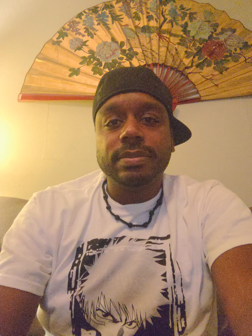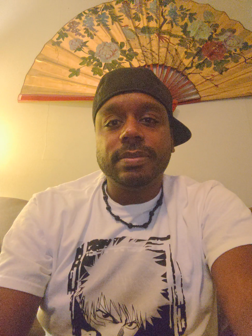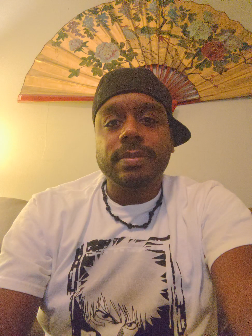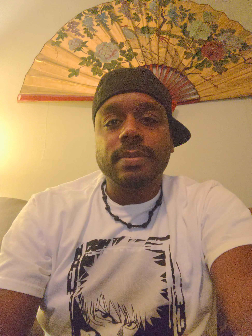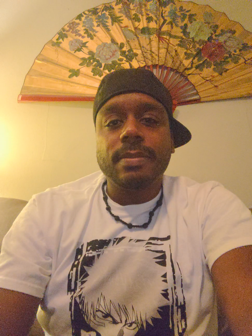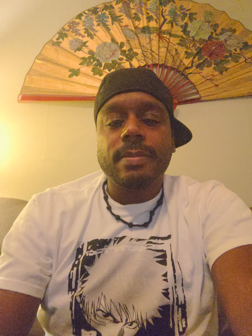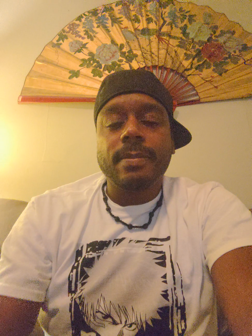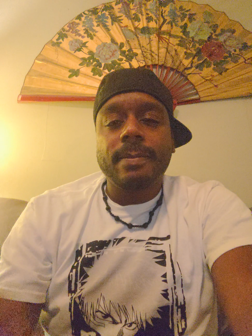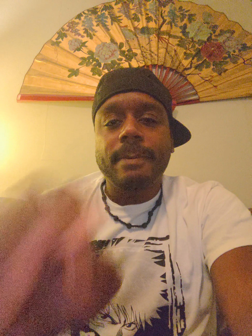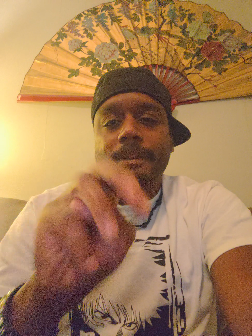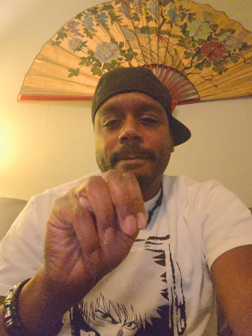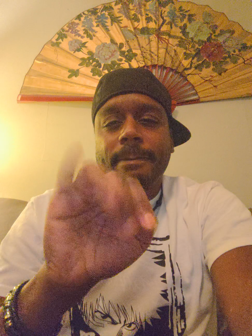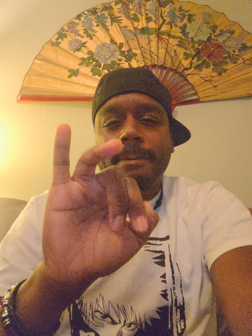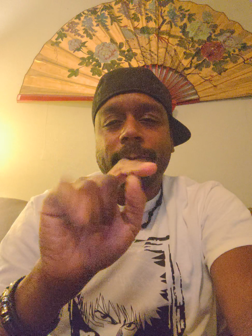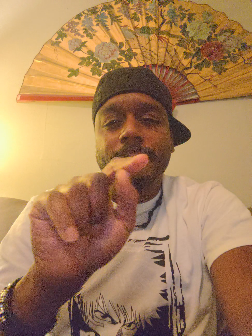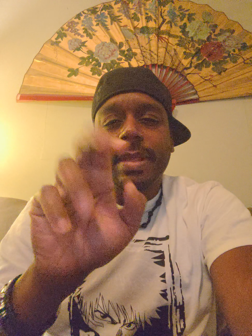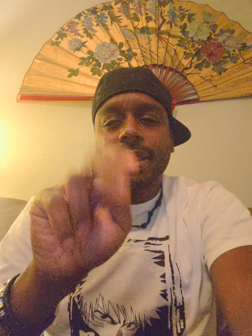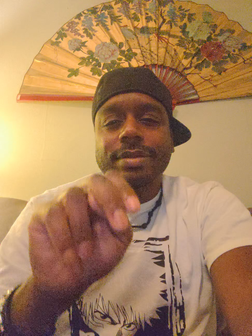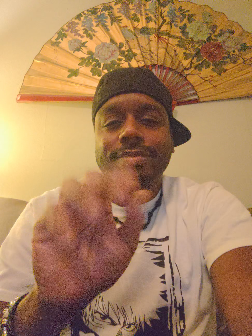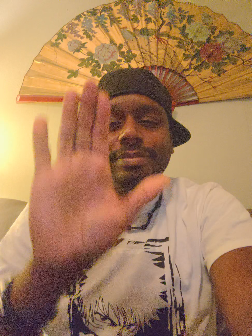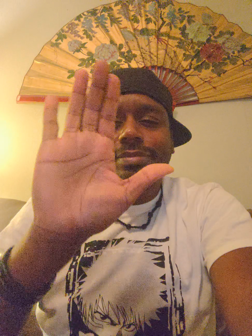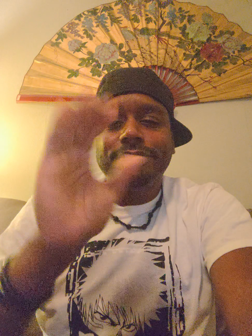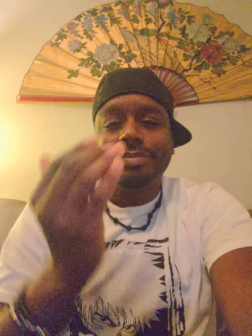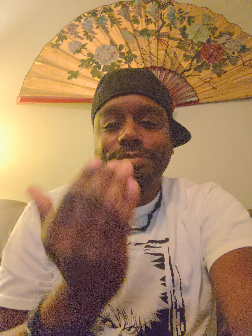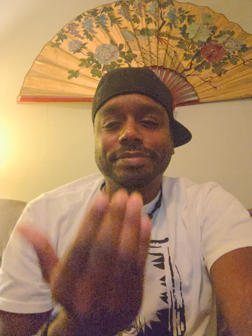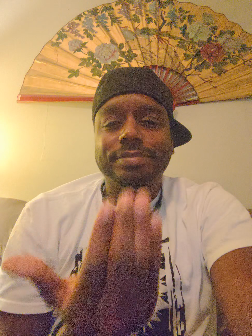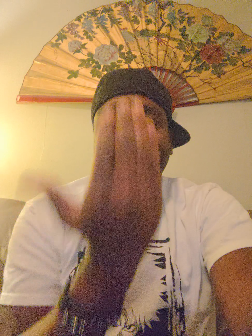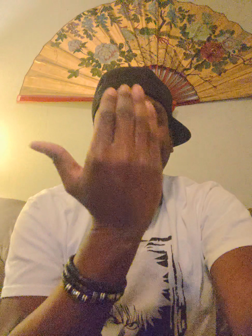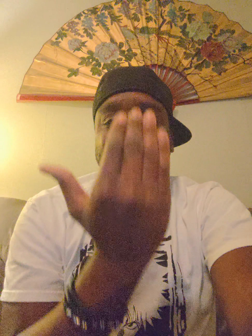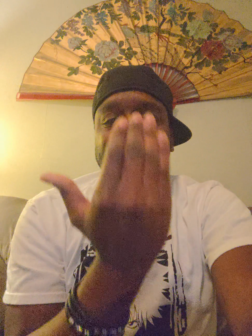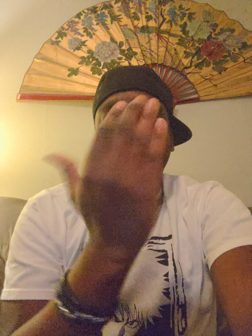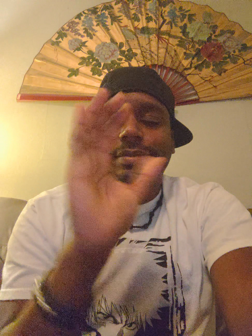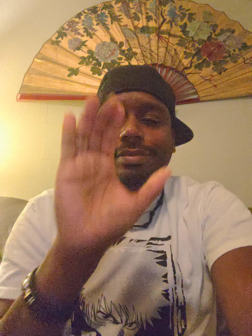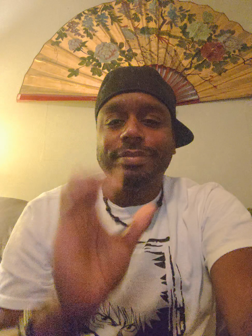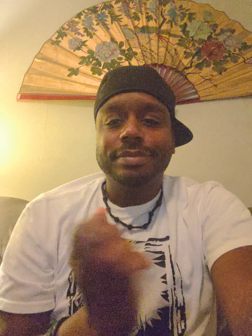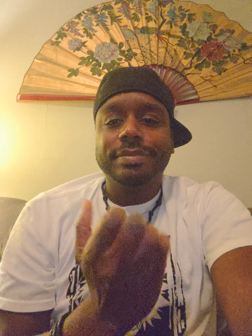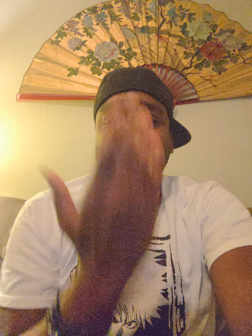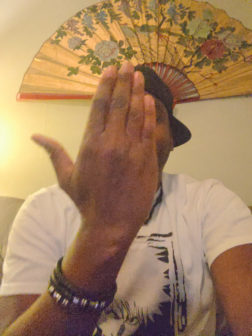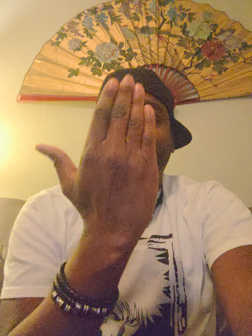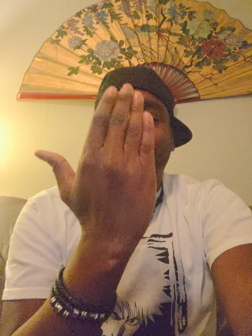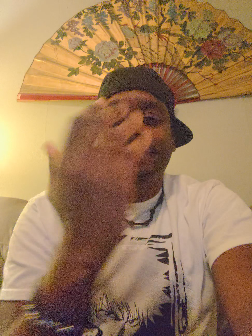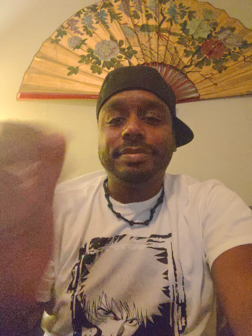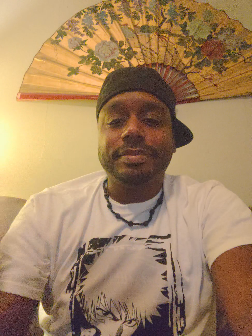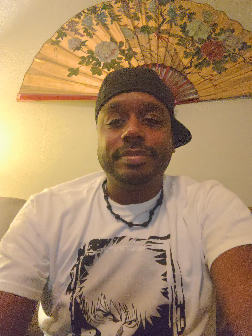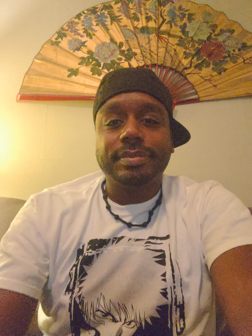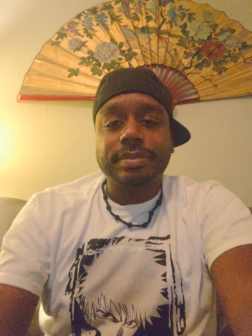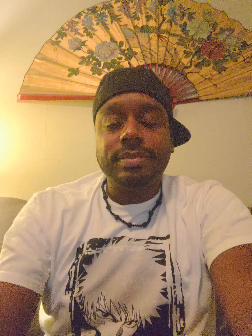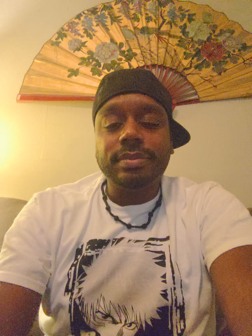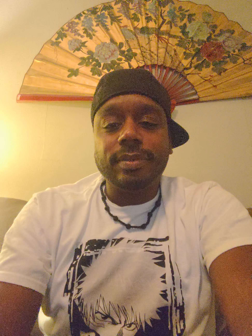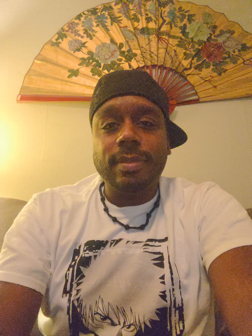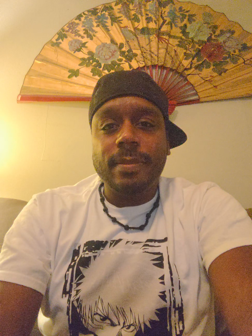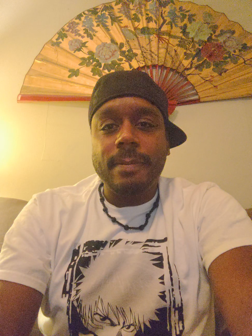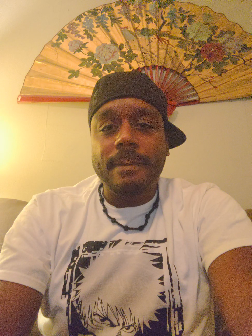mitten